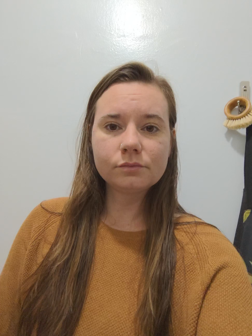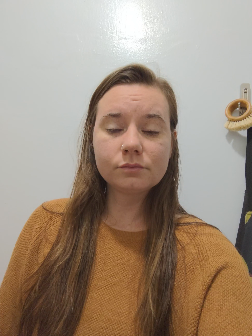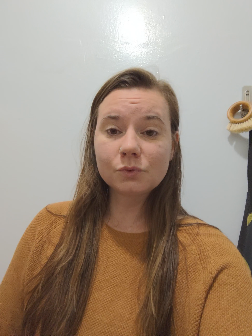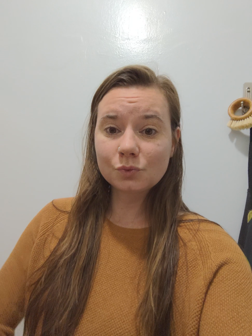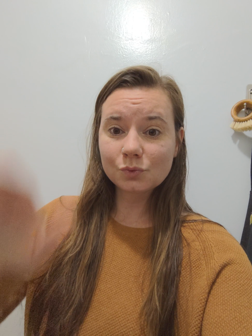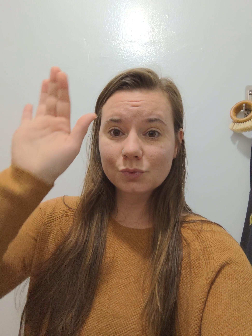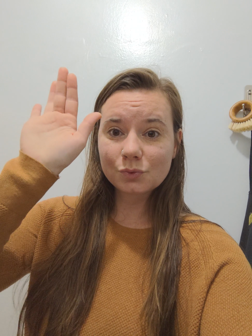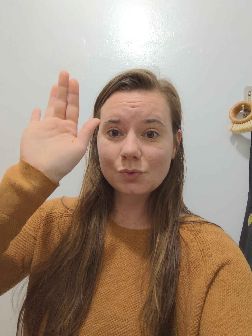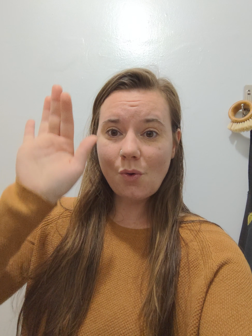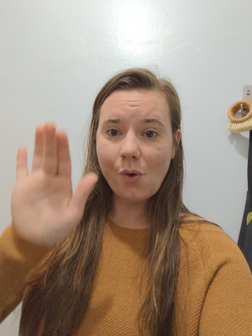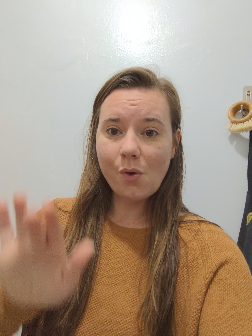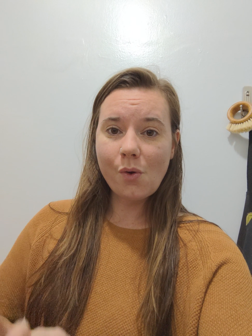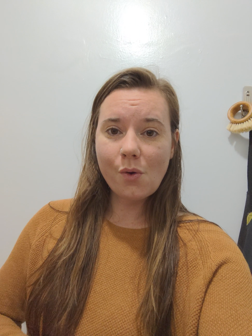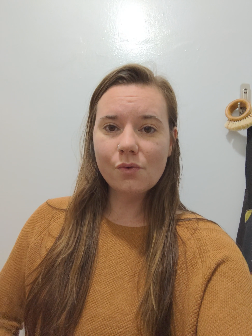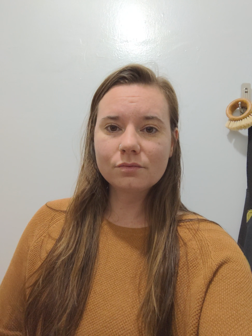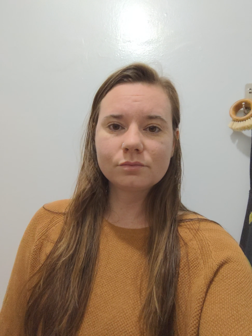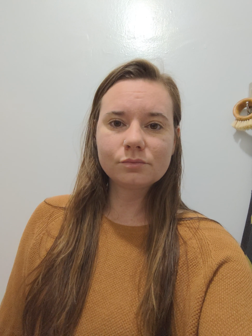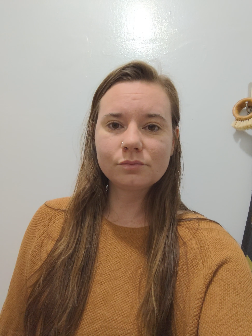snow